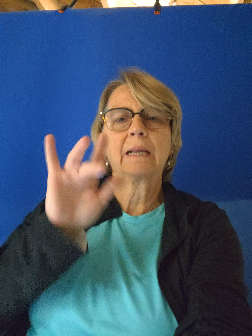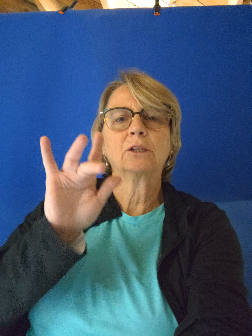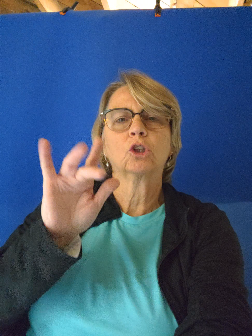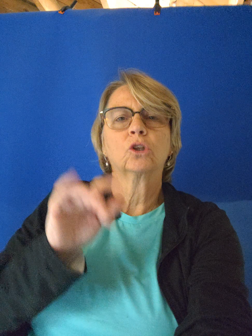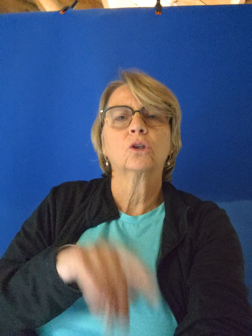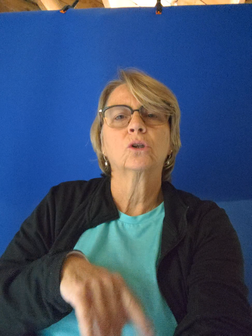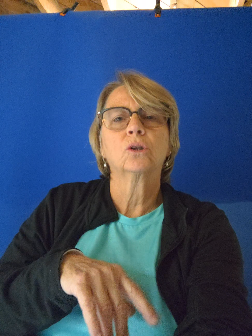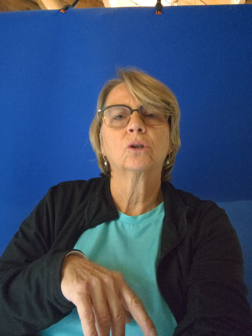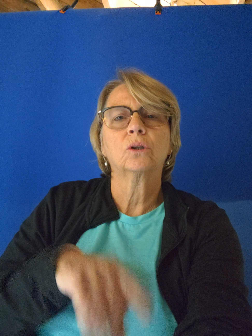touch